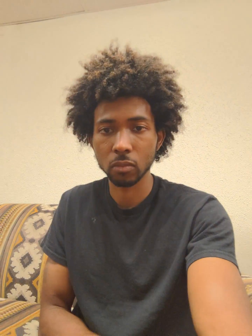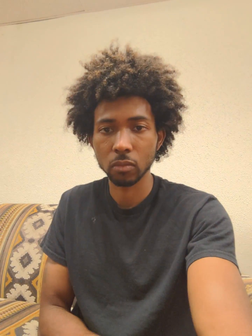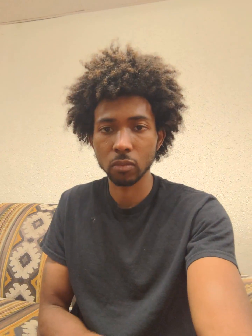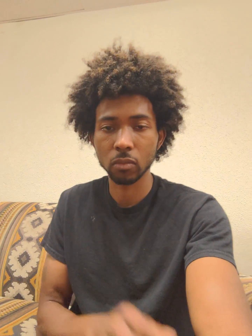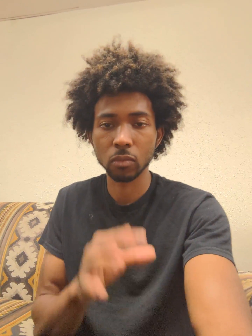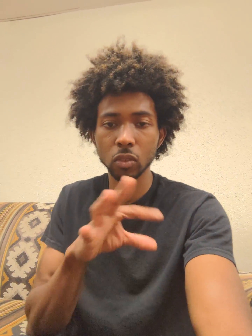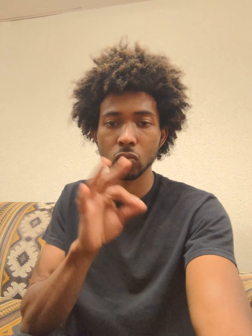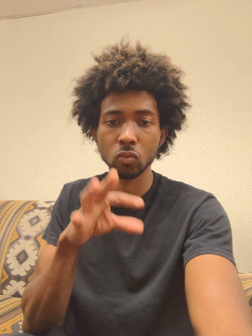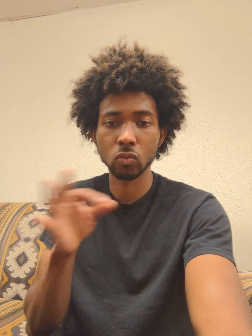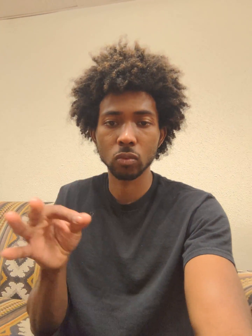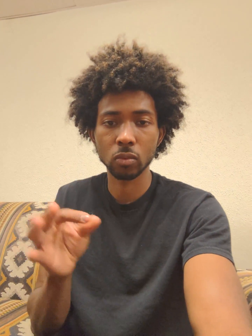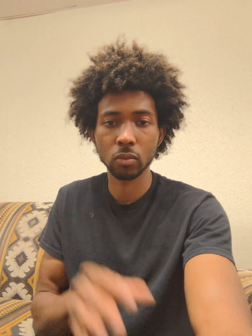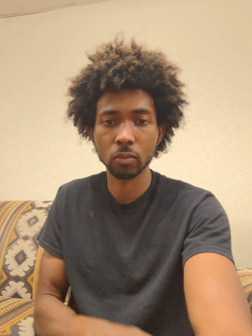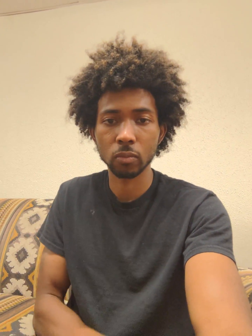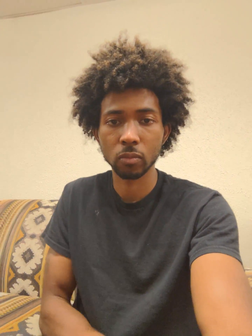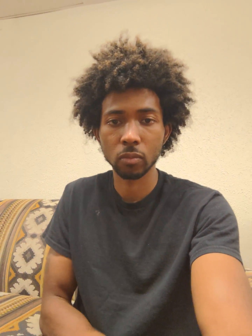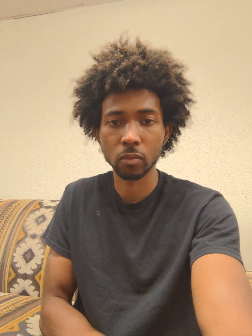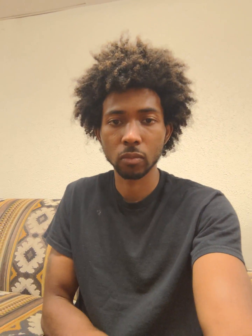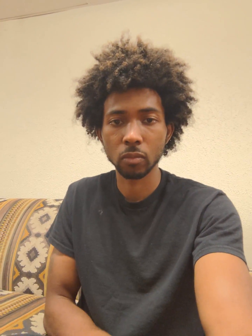choose